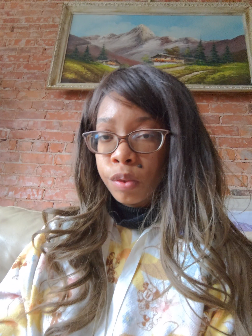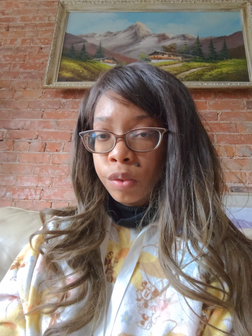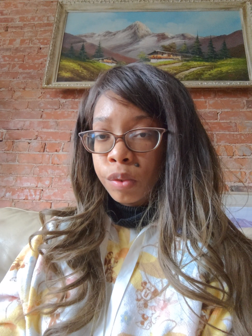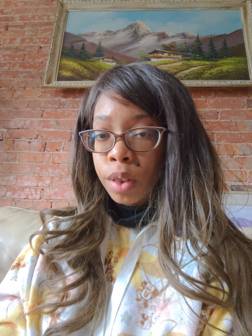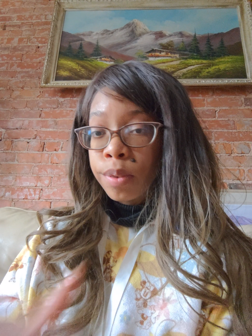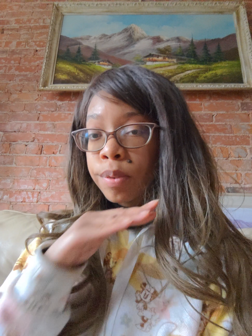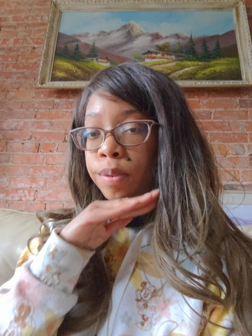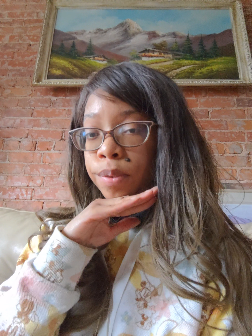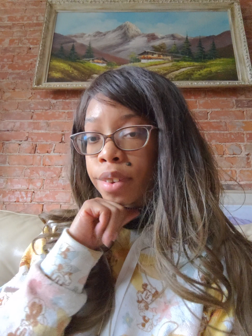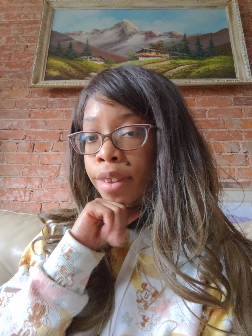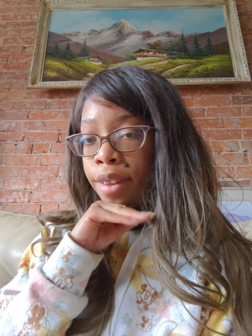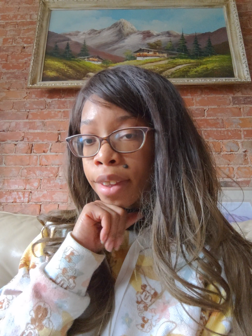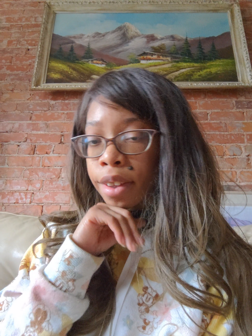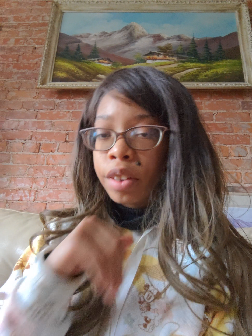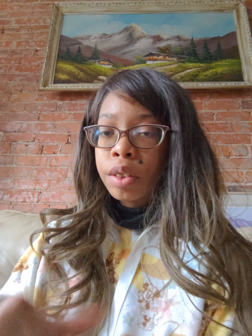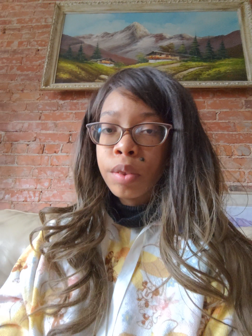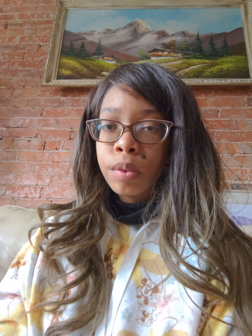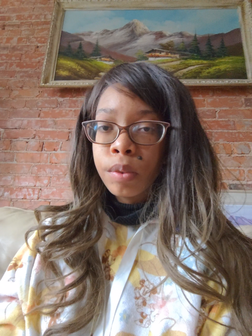pig